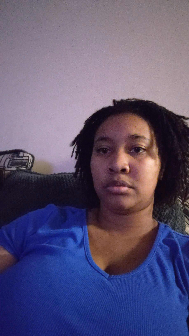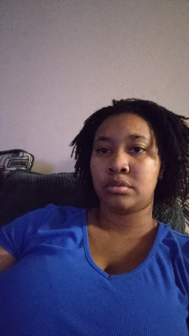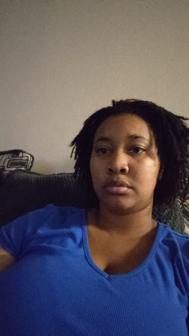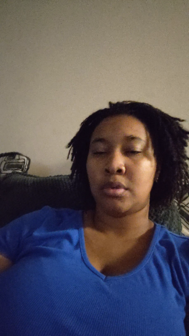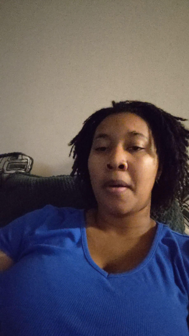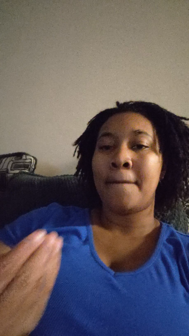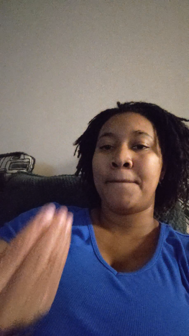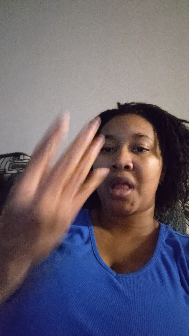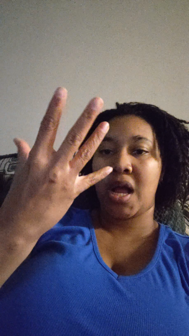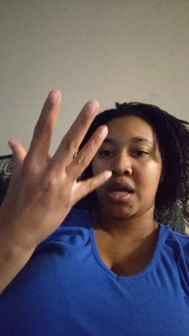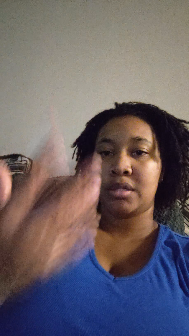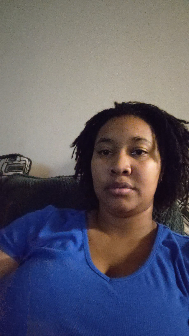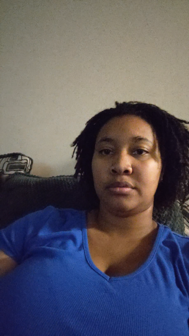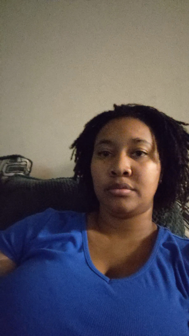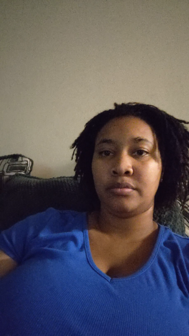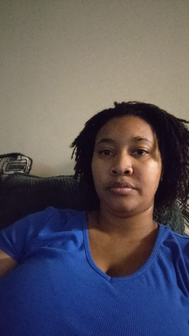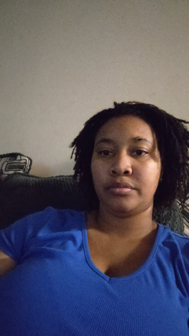plants